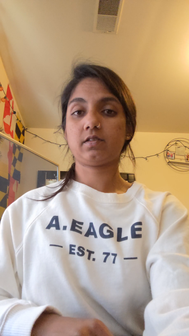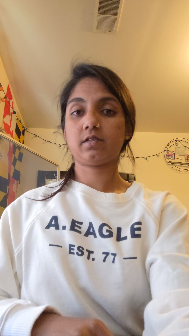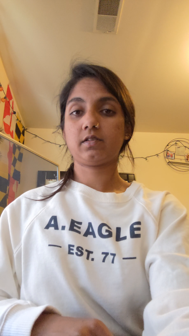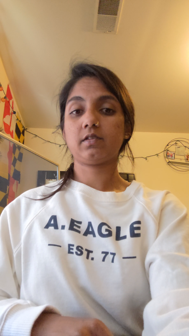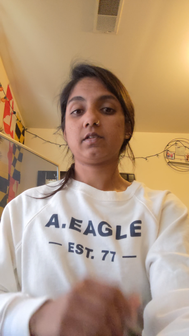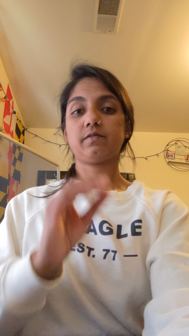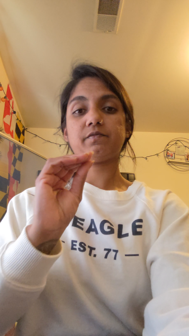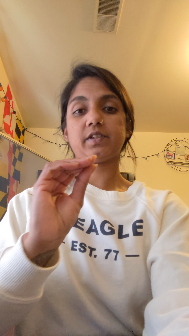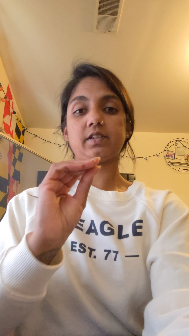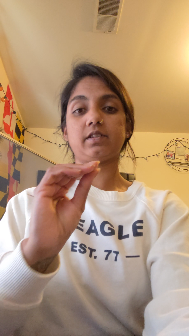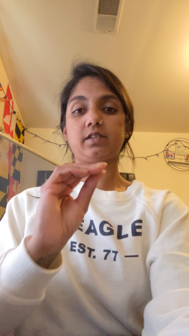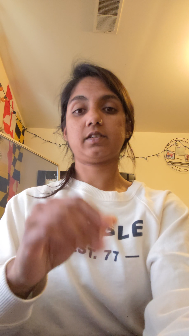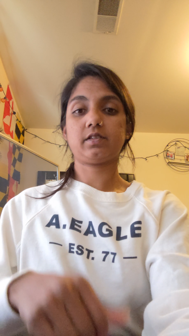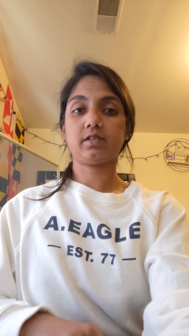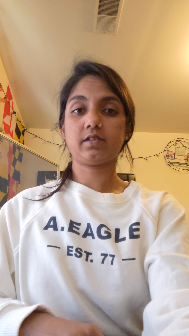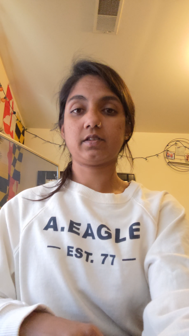fix